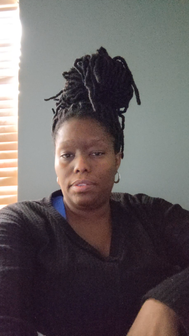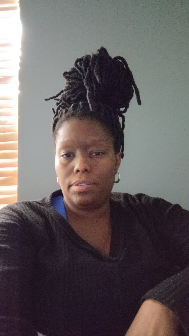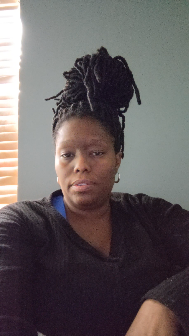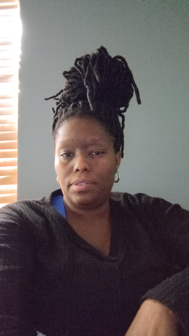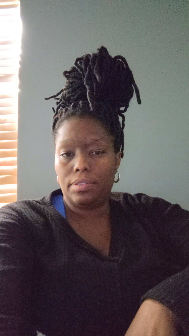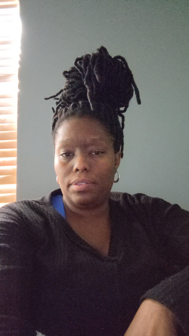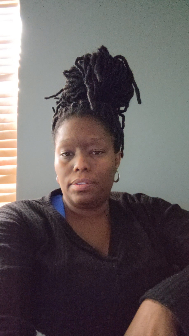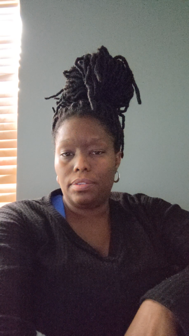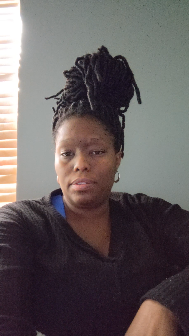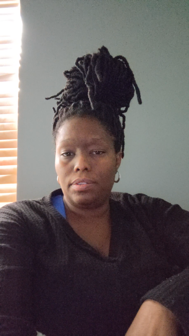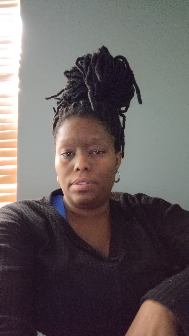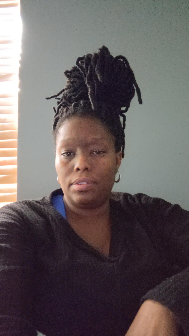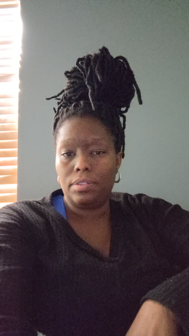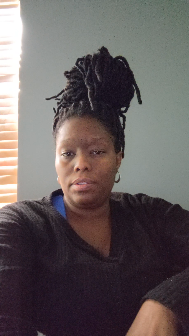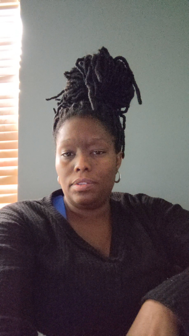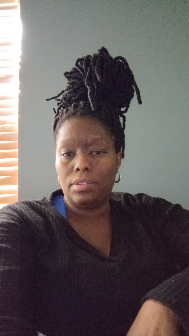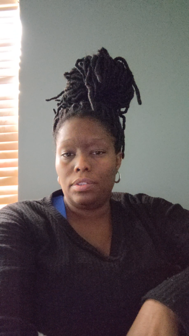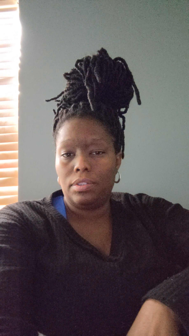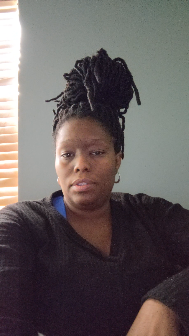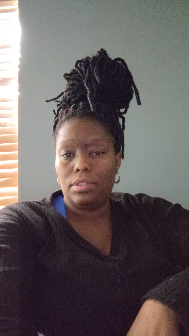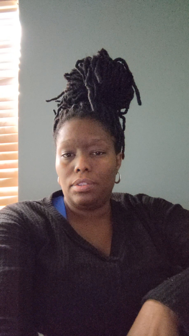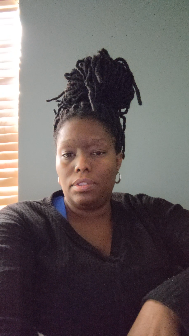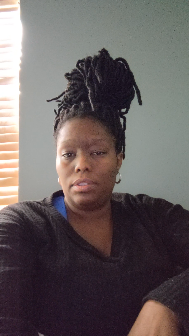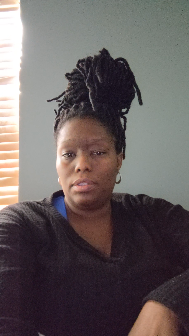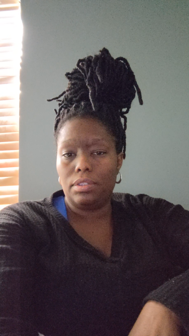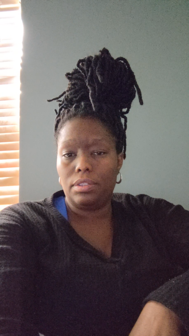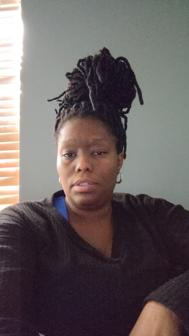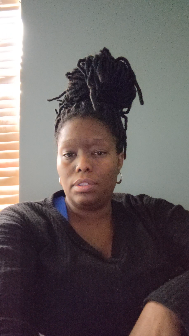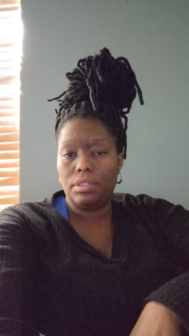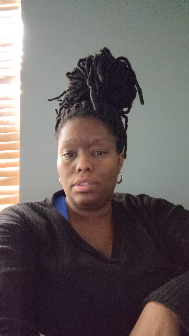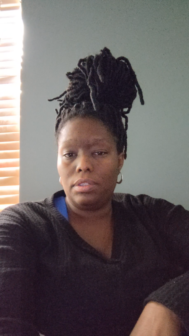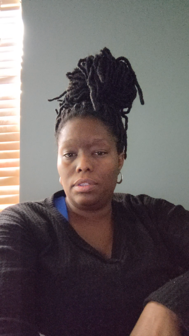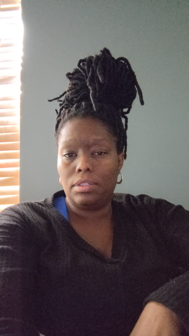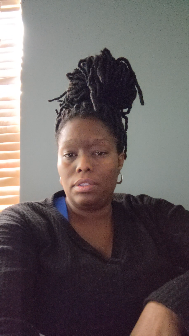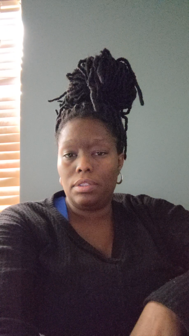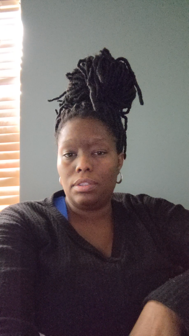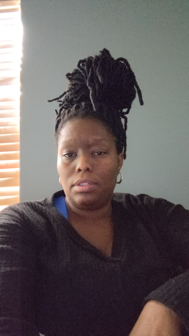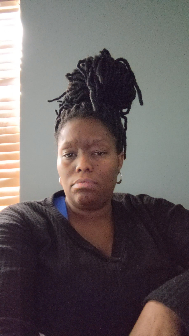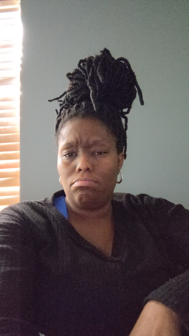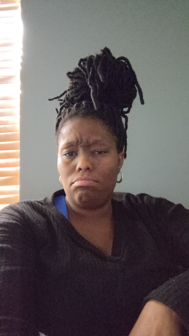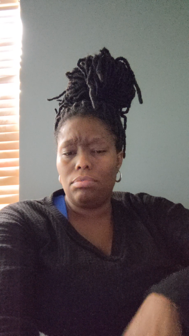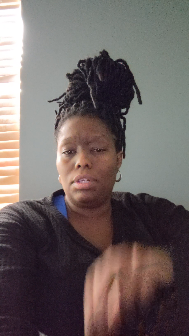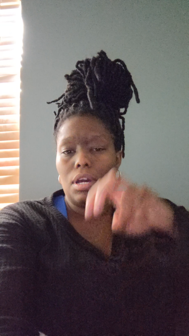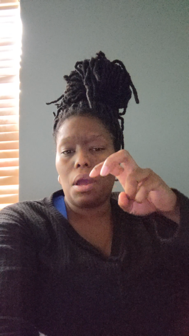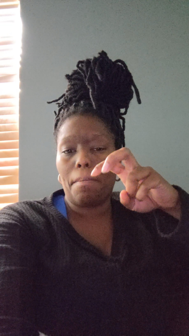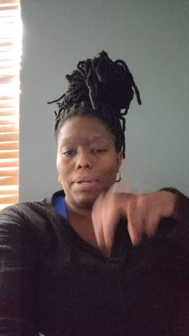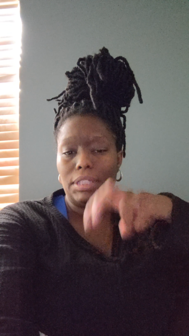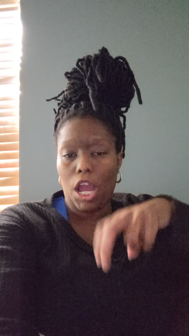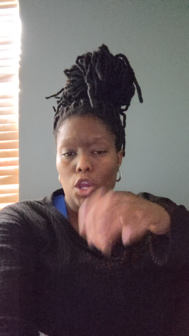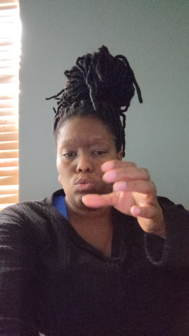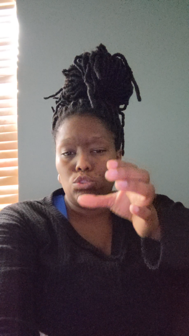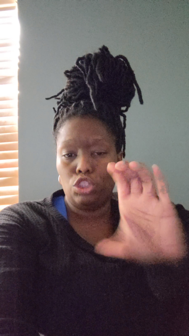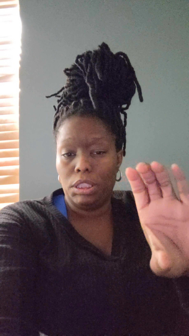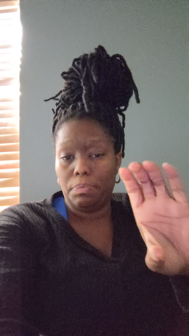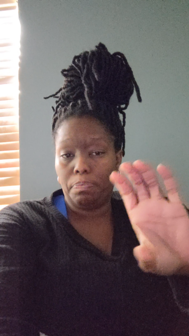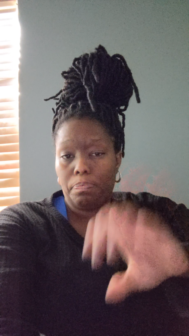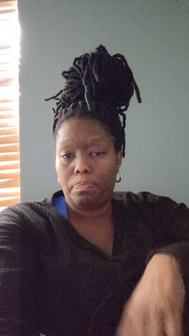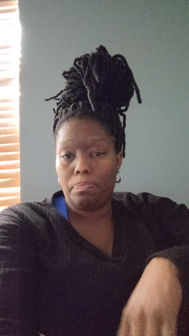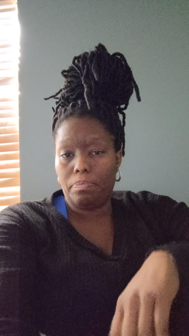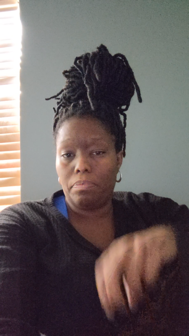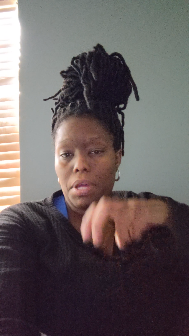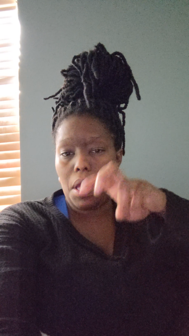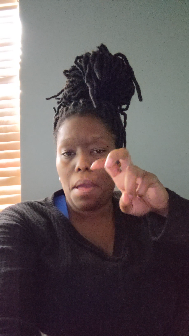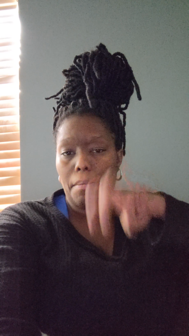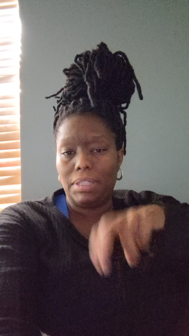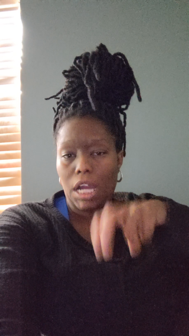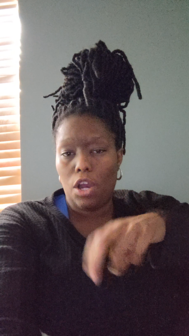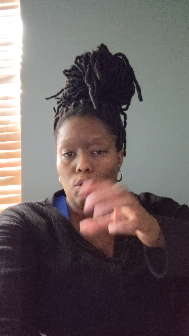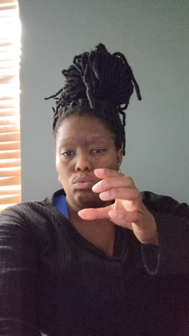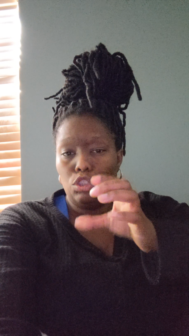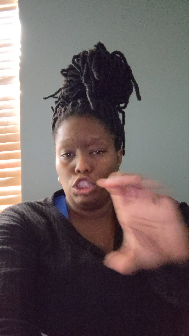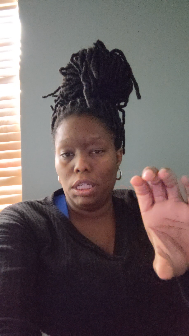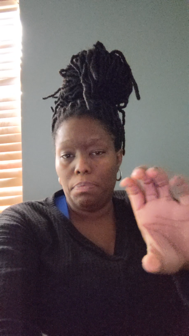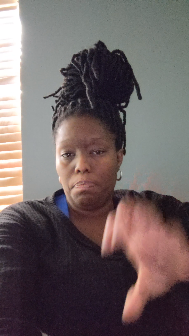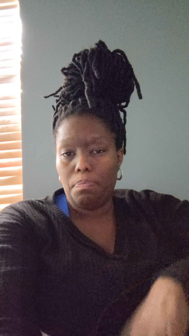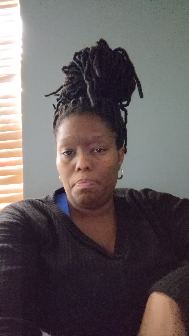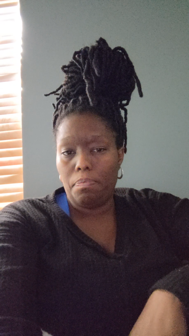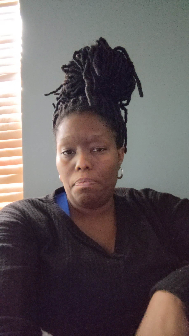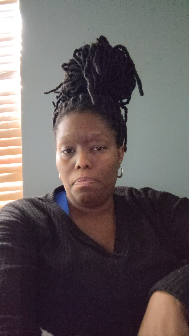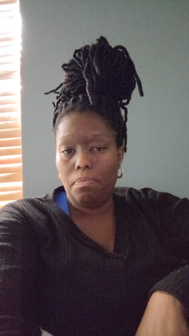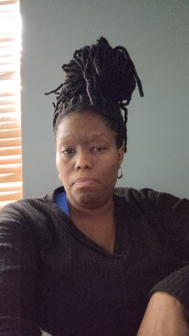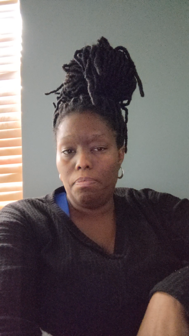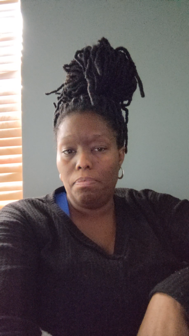potato chip